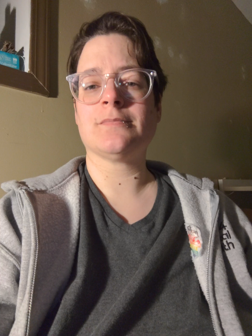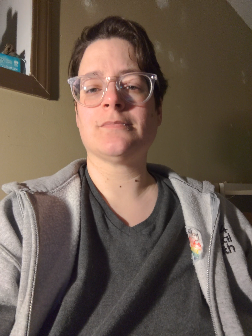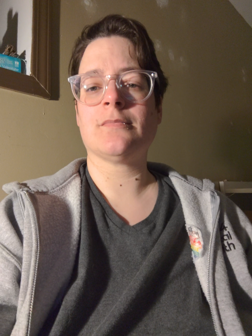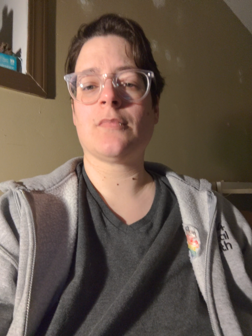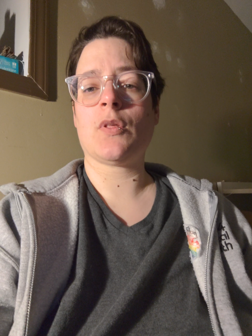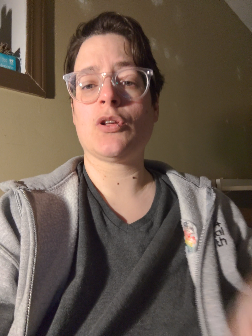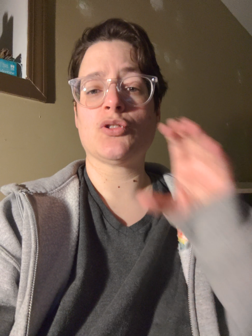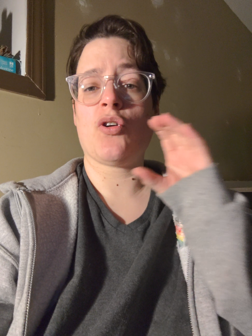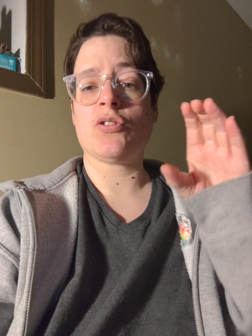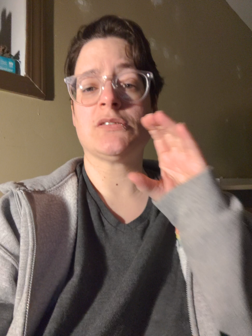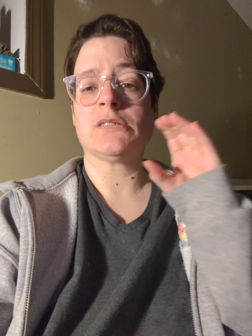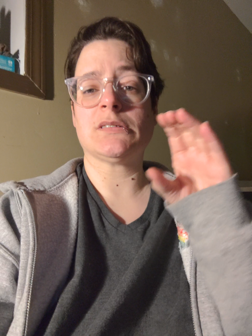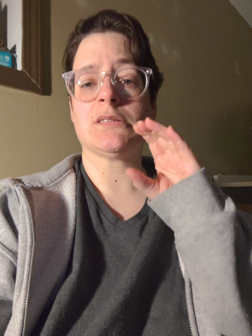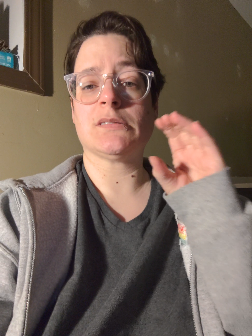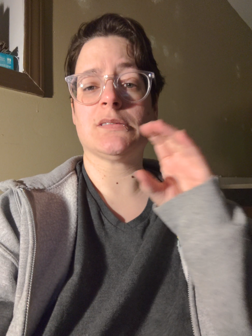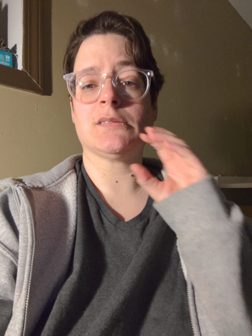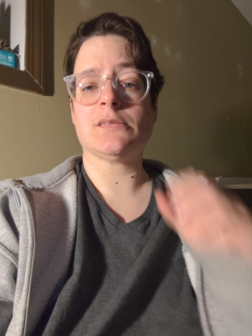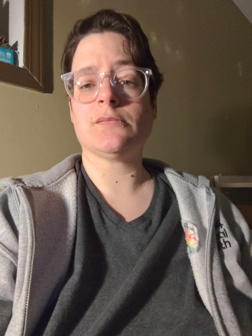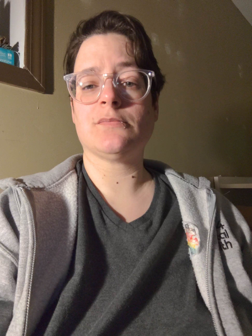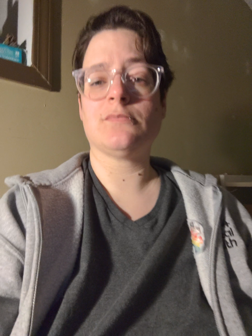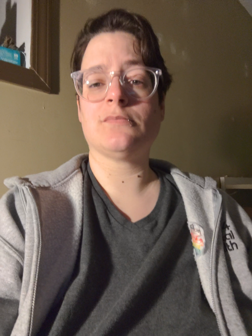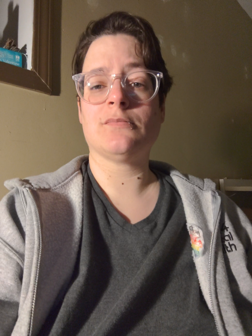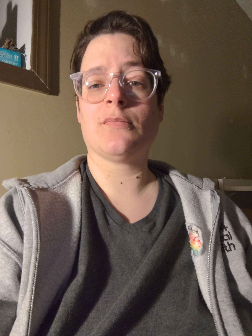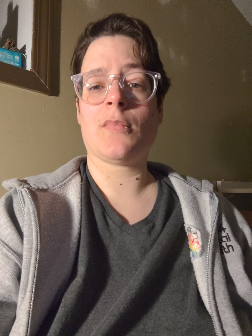chocolate